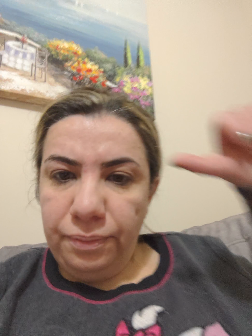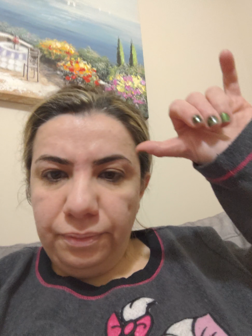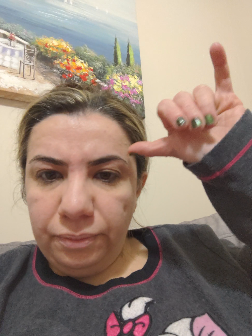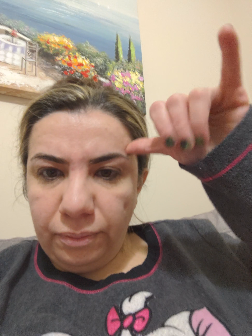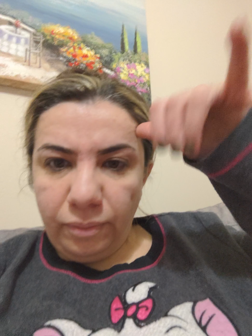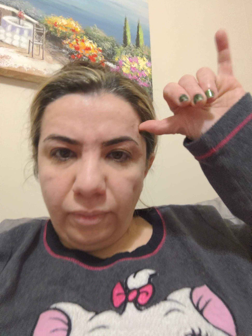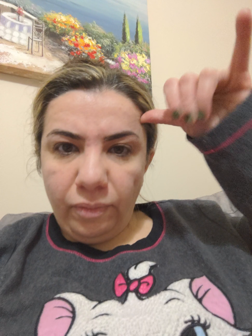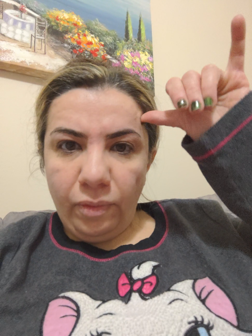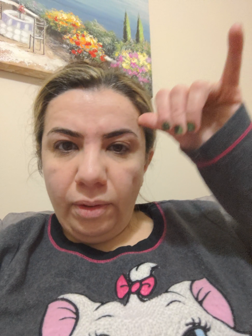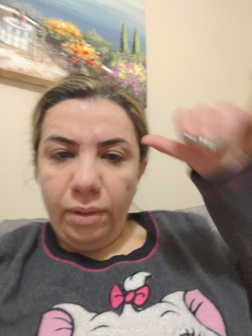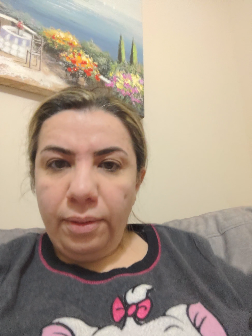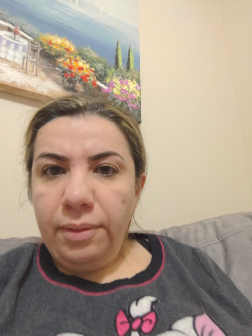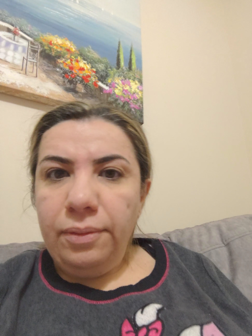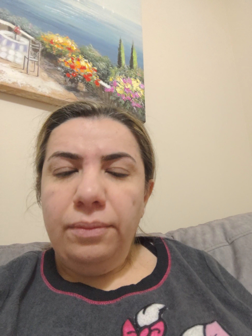cow